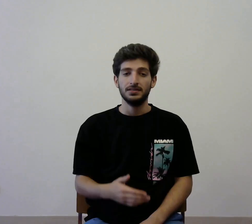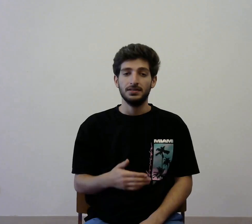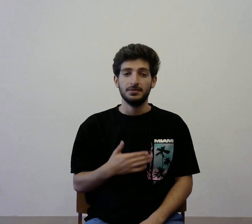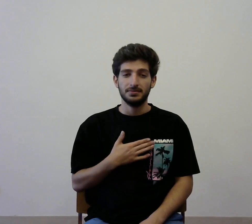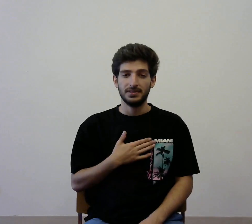mən